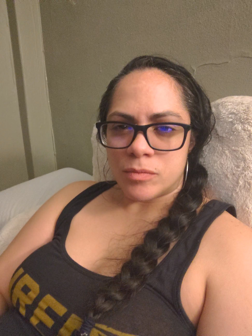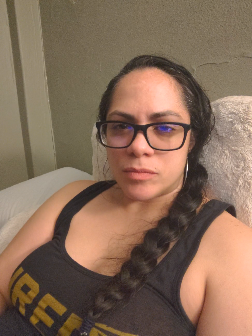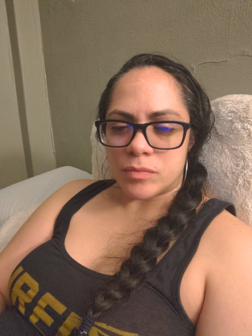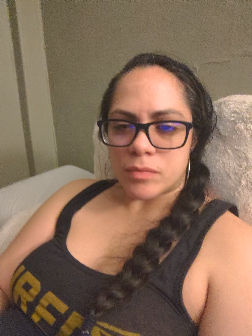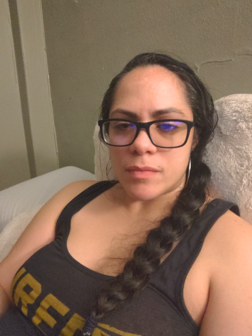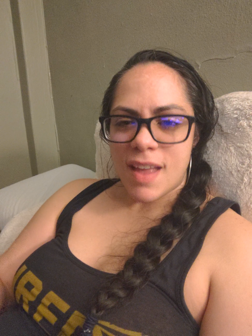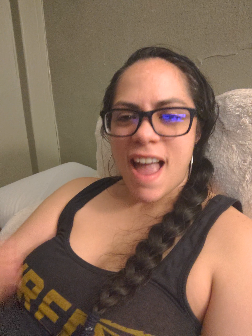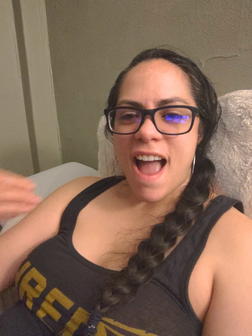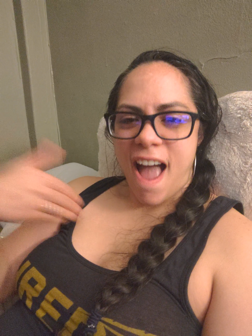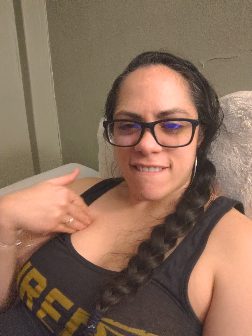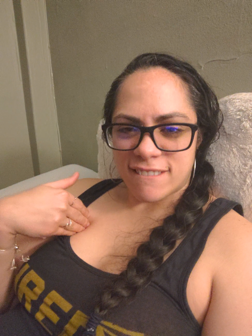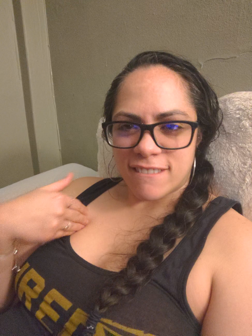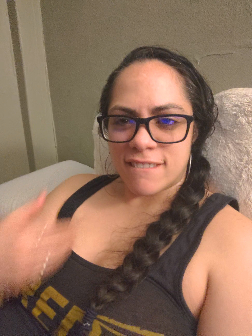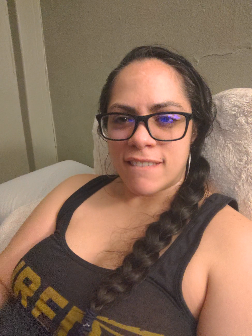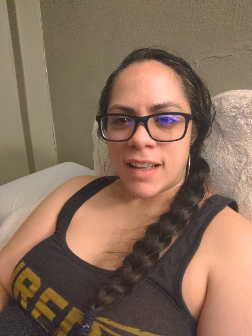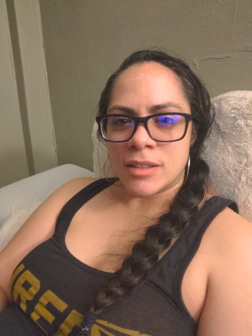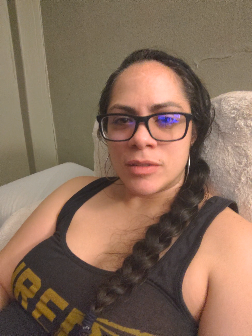have